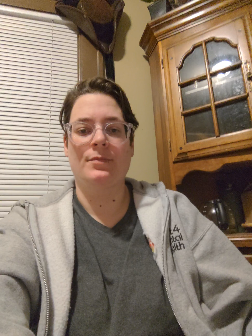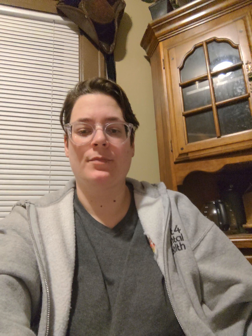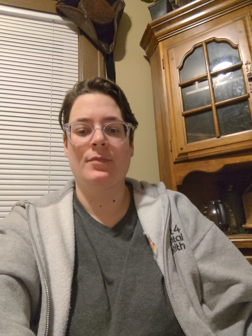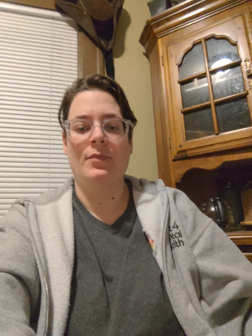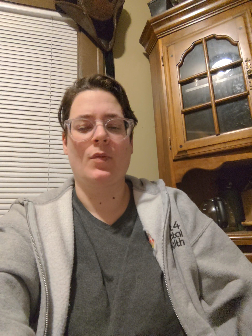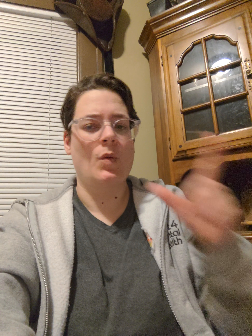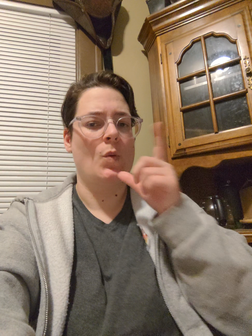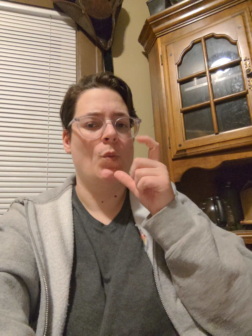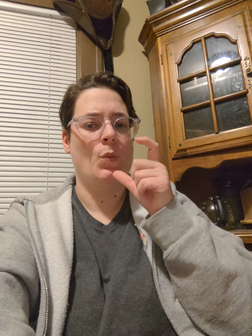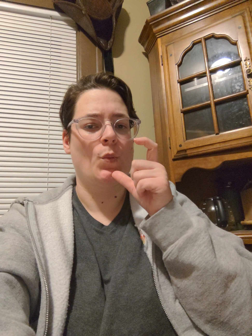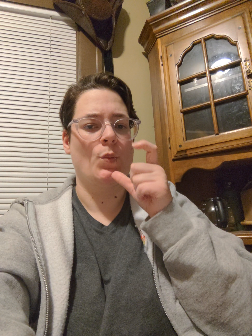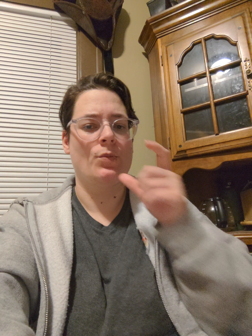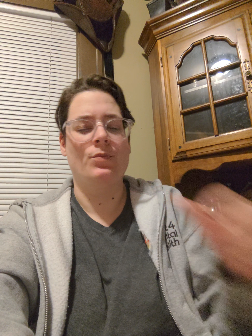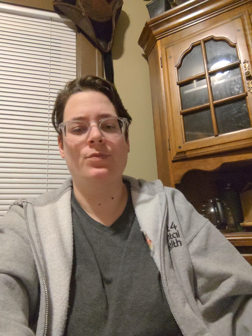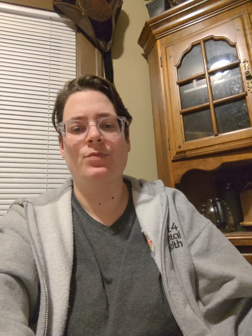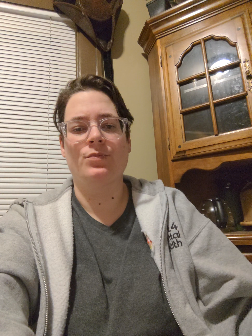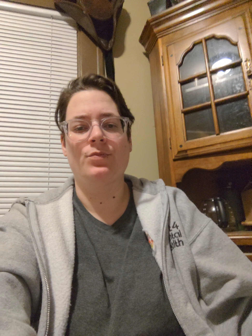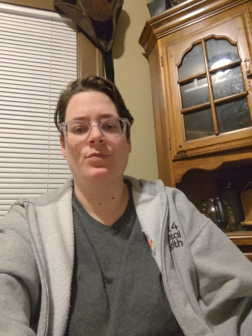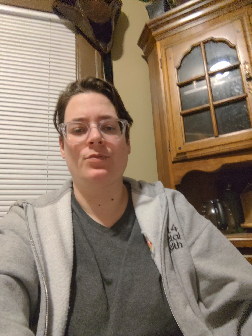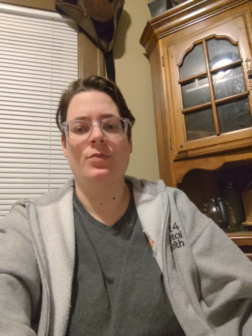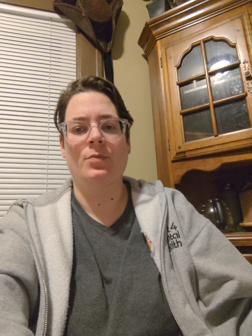who